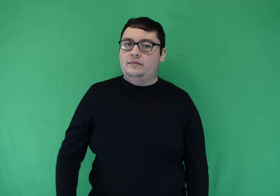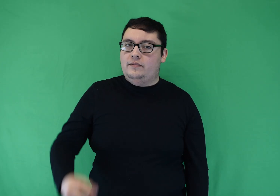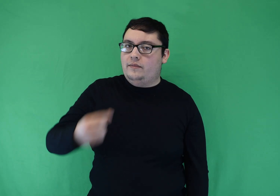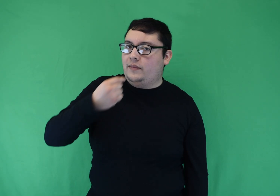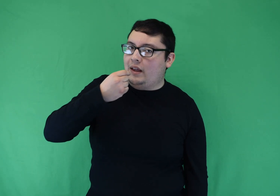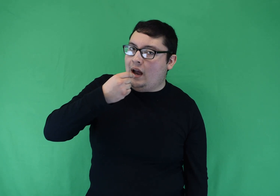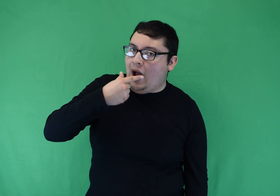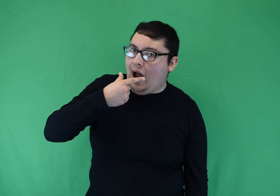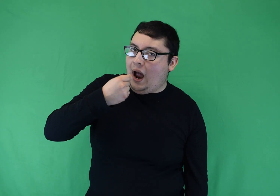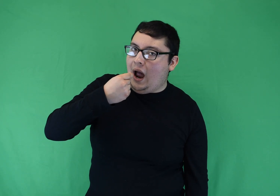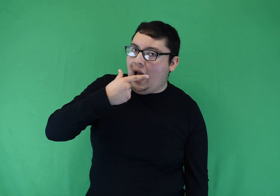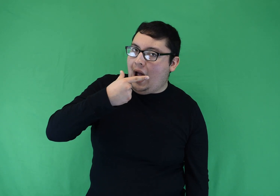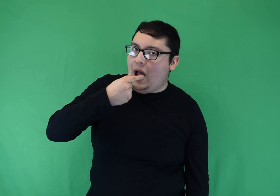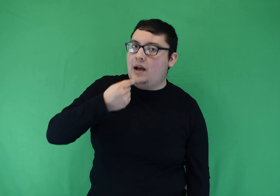medicina